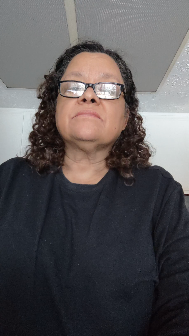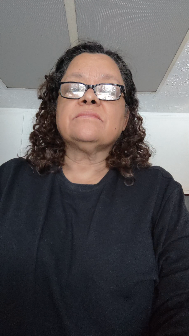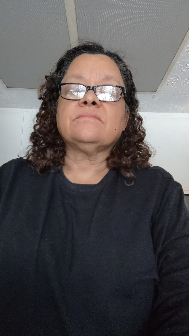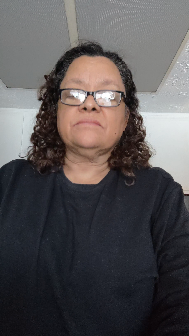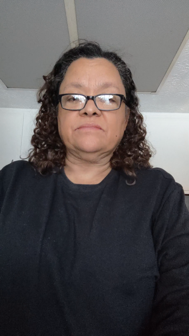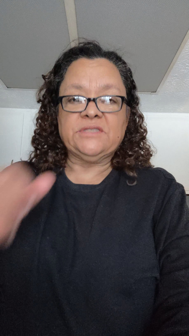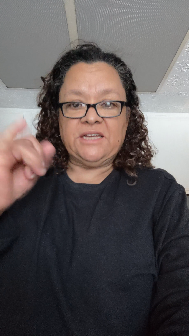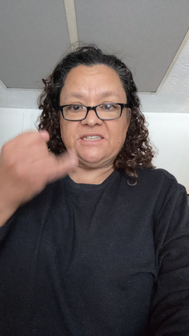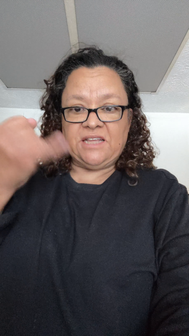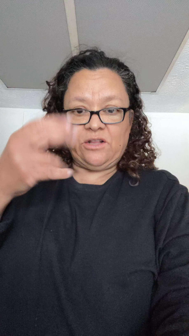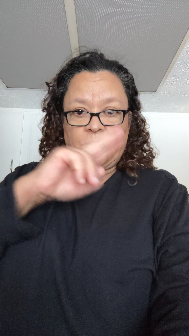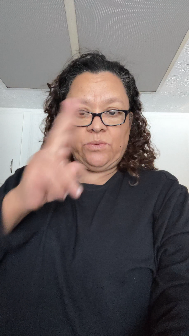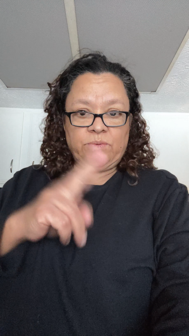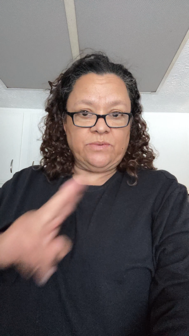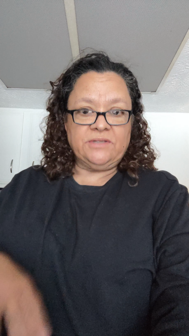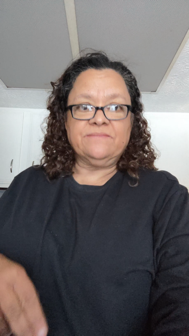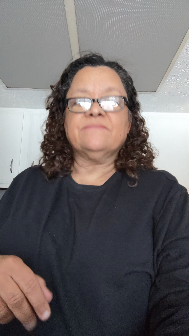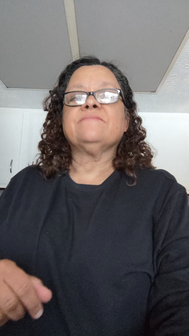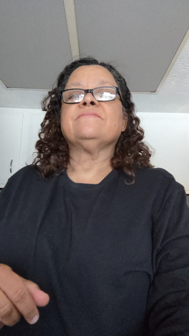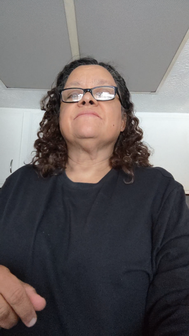jelly